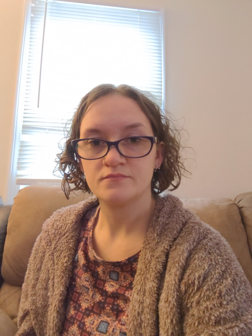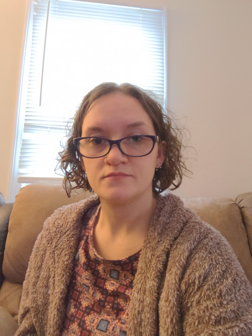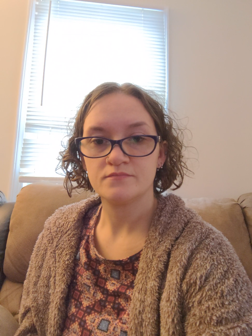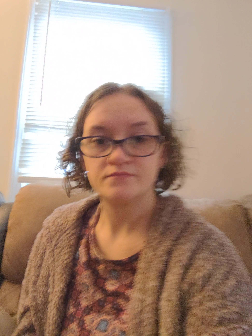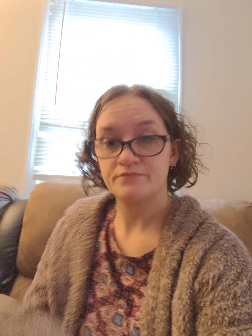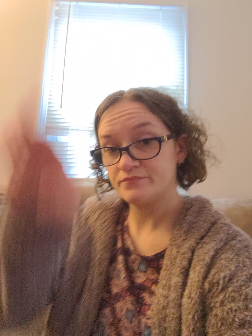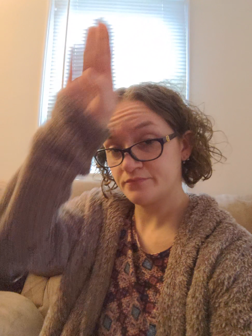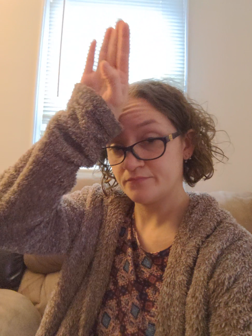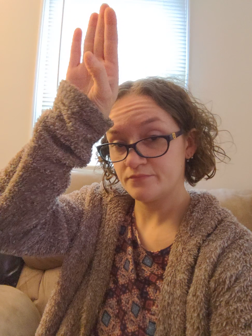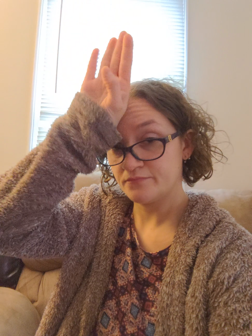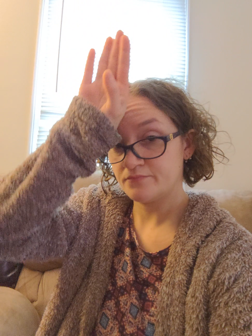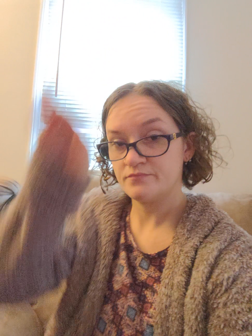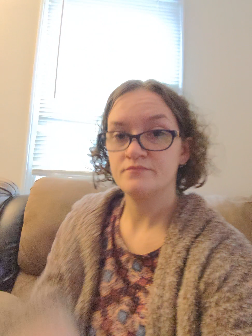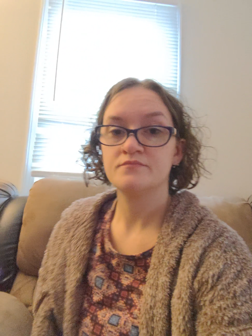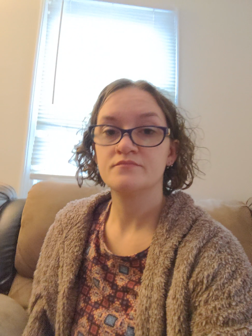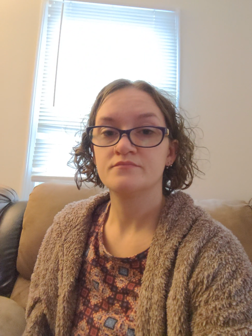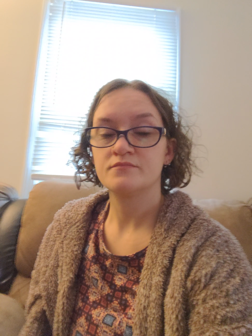fireman